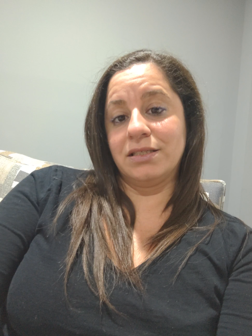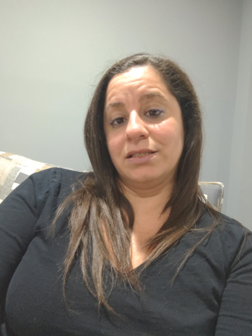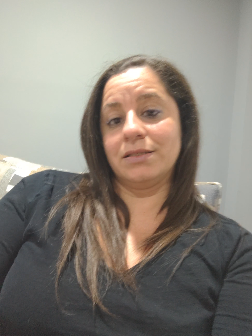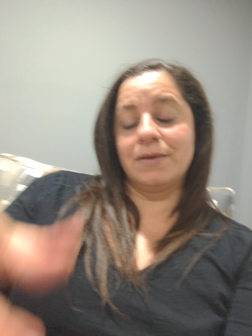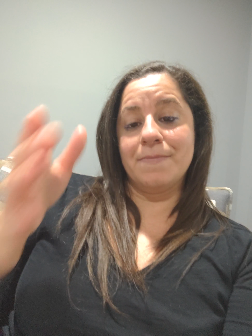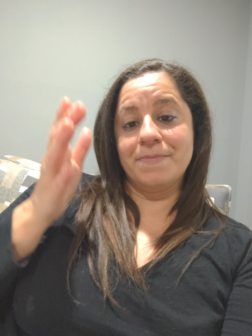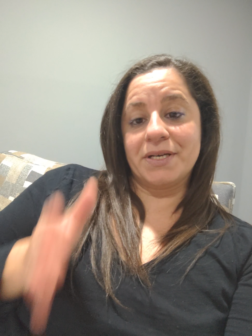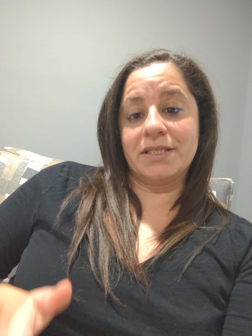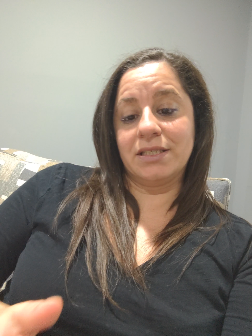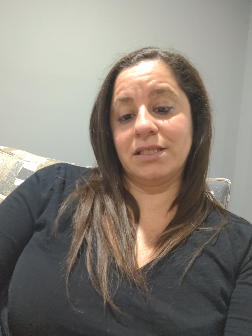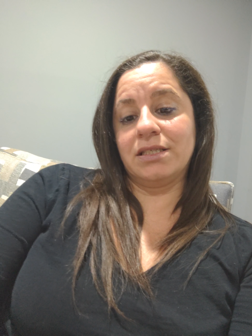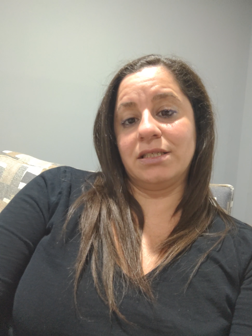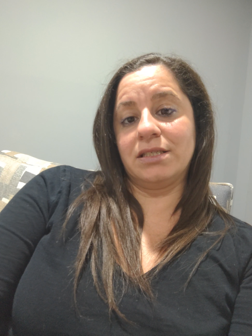beside